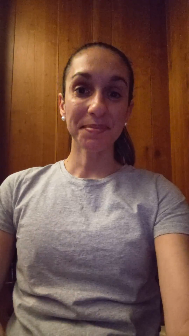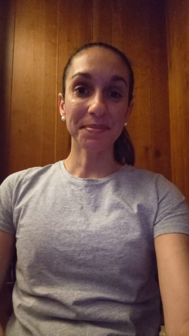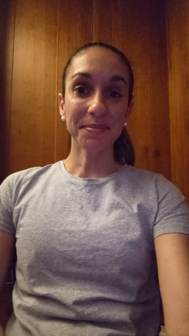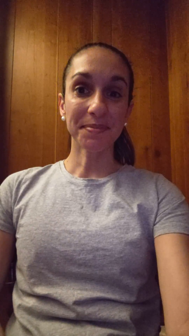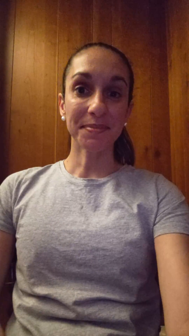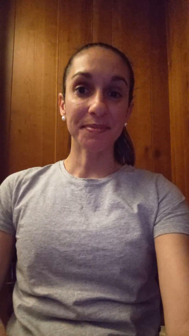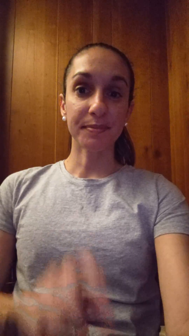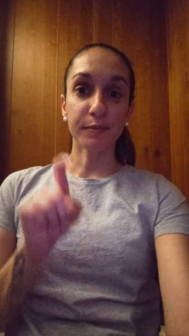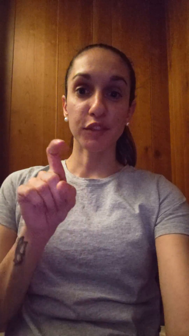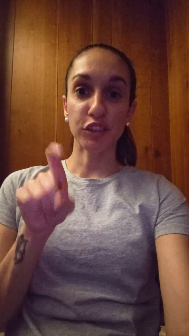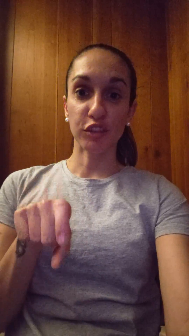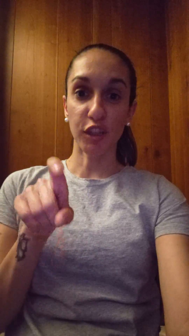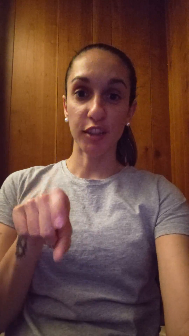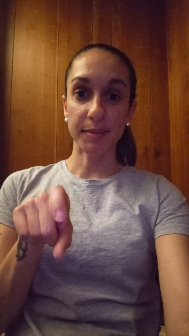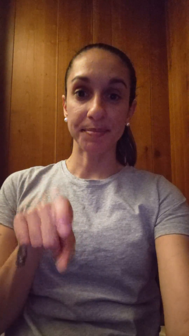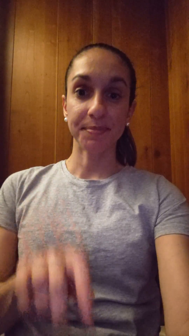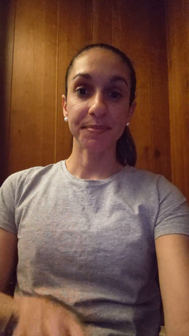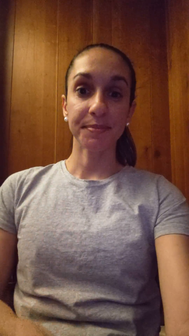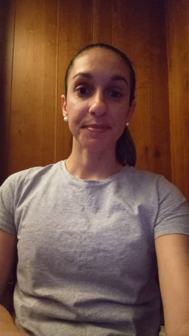should